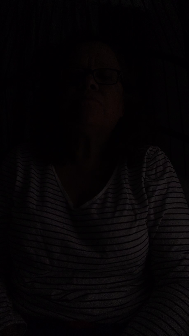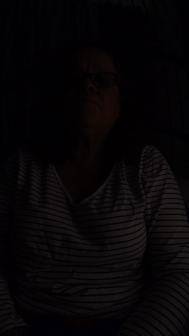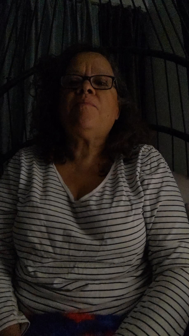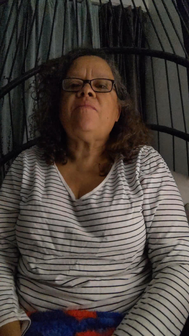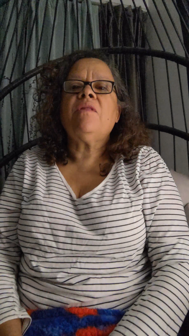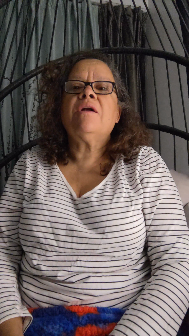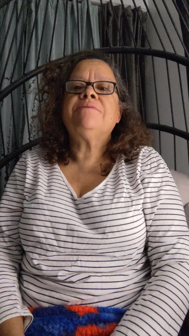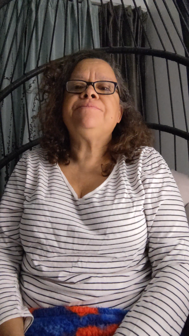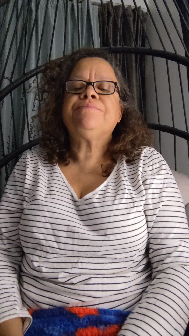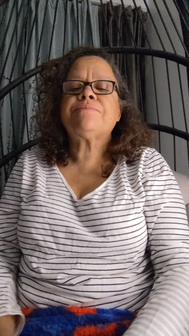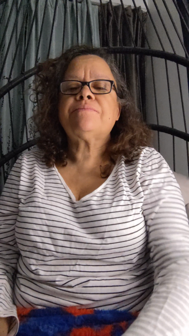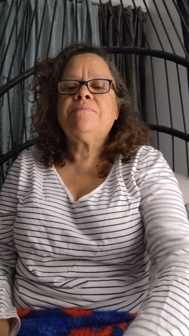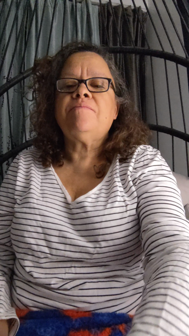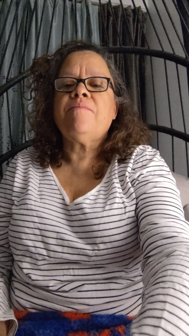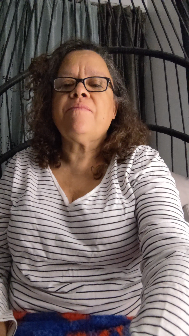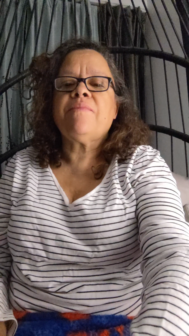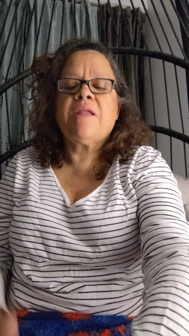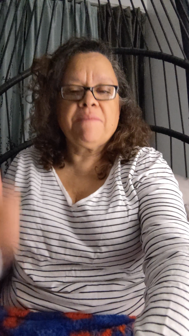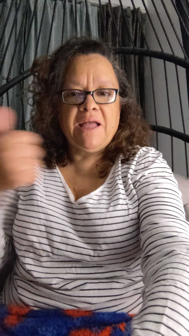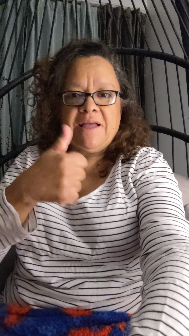game